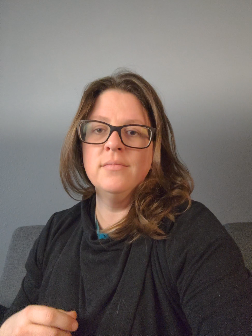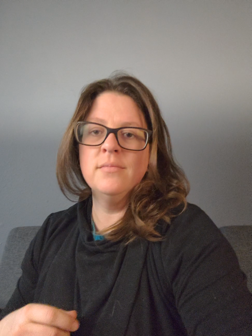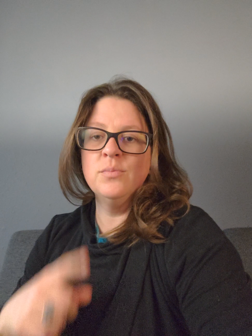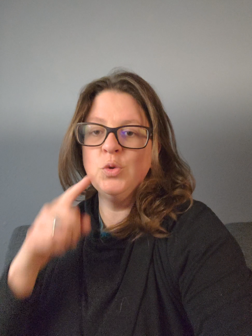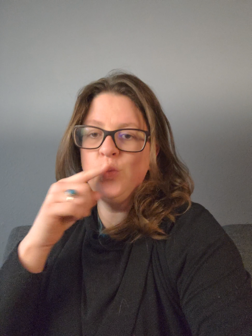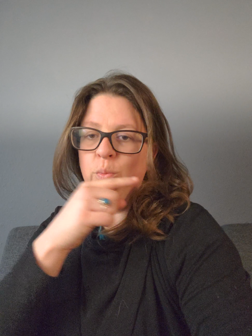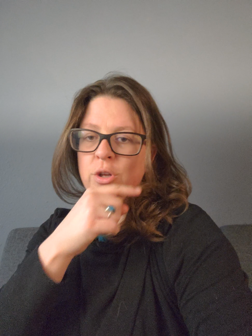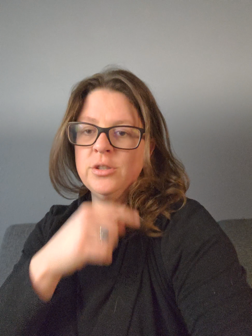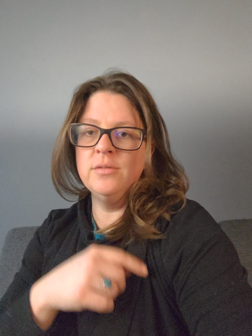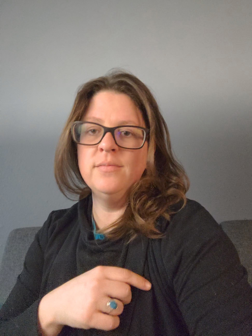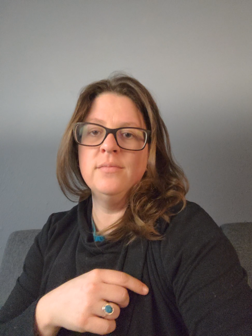toothbrush